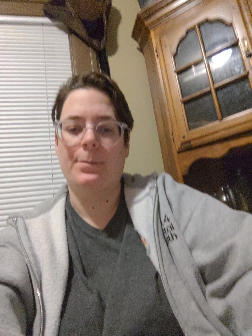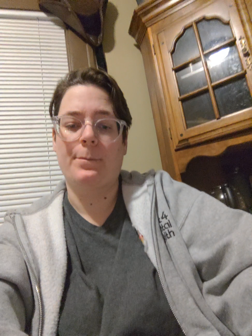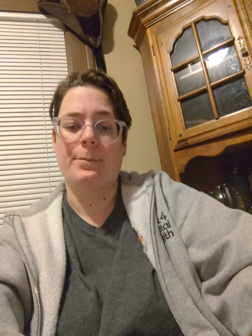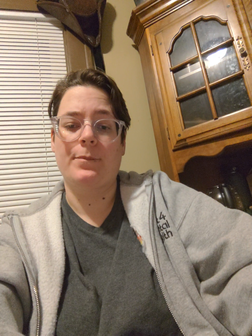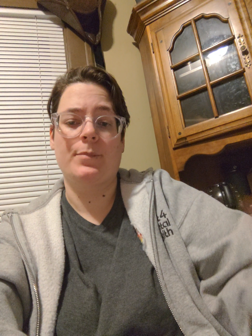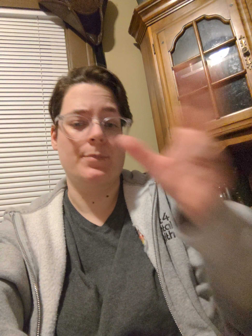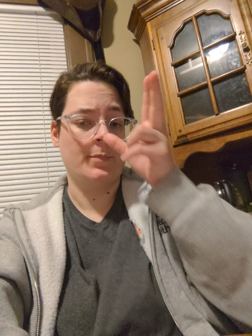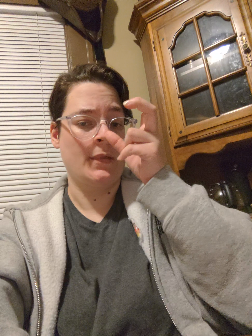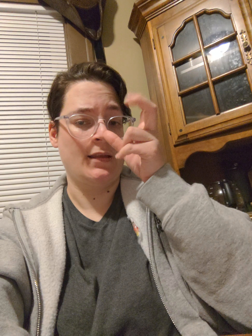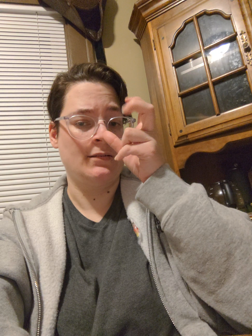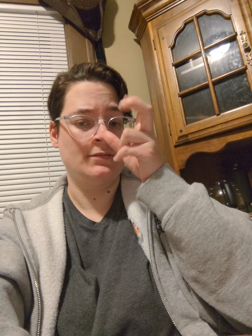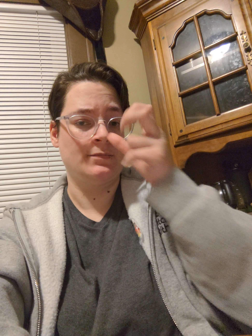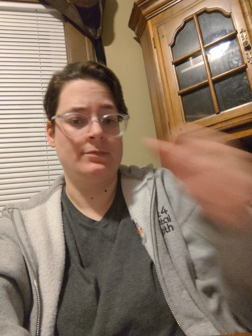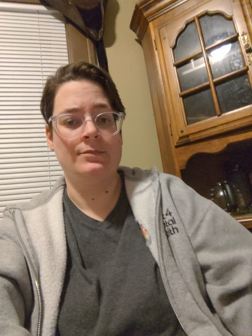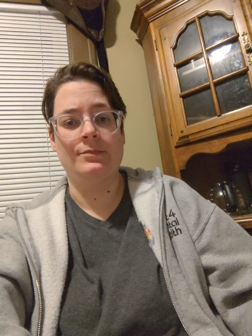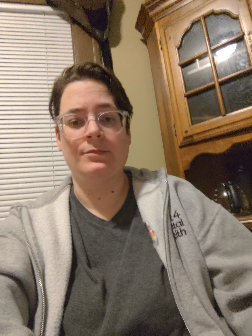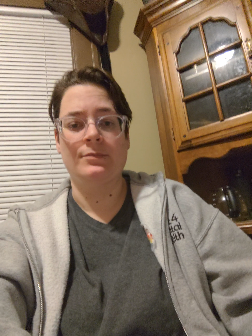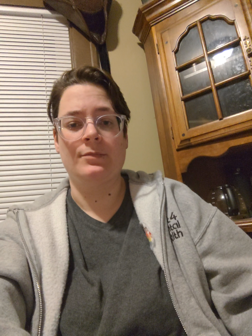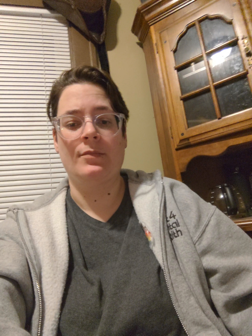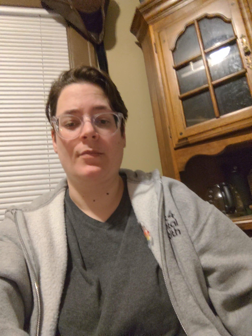bug